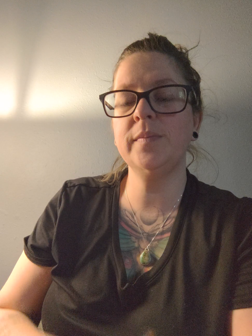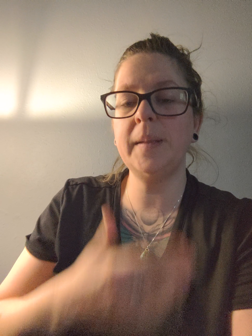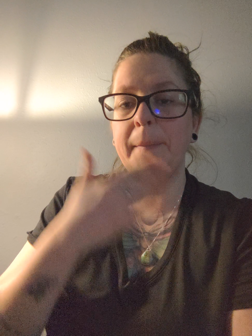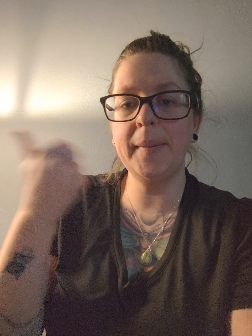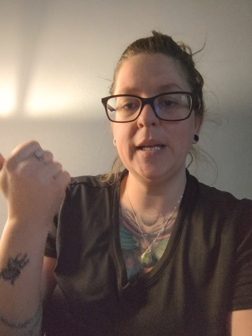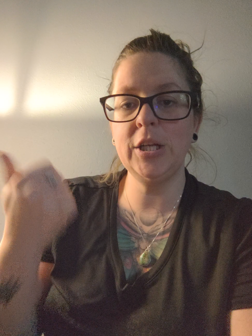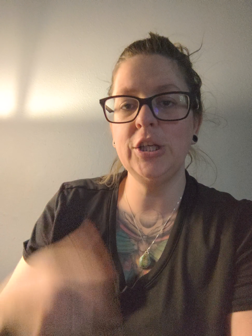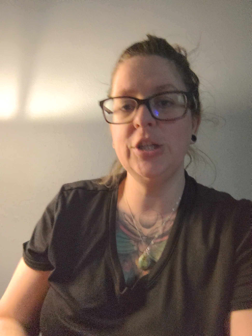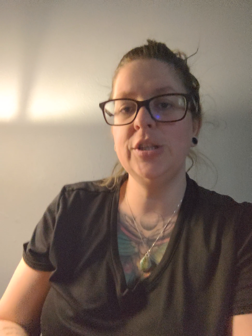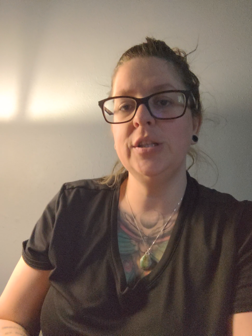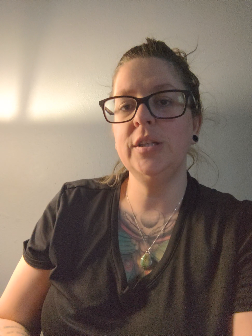better